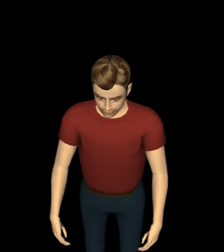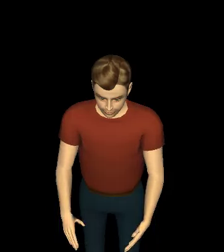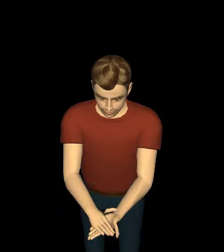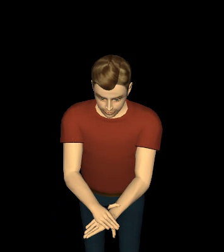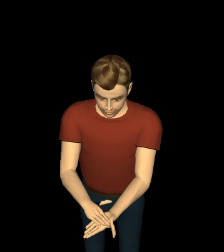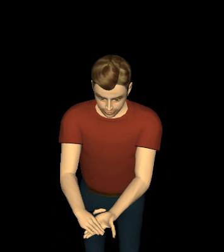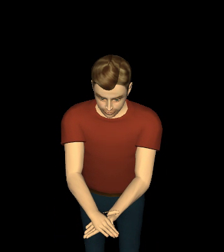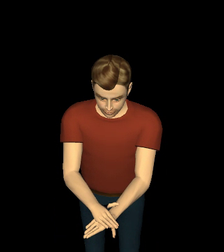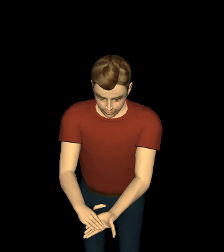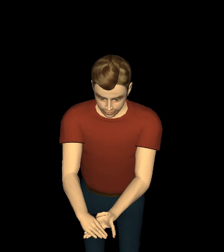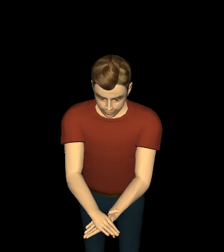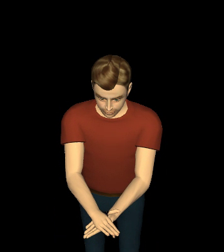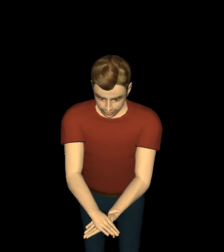يغفر